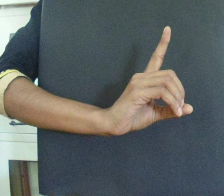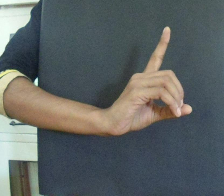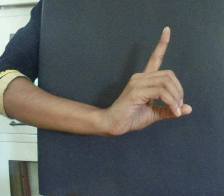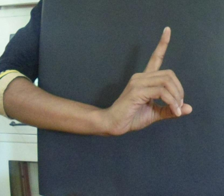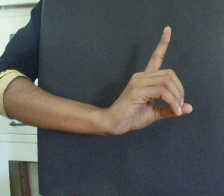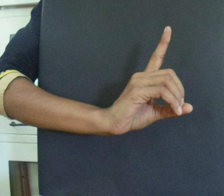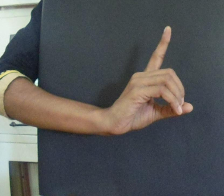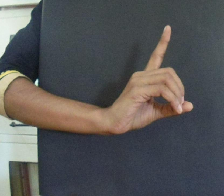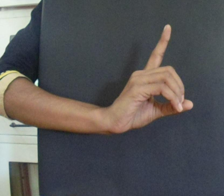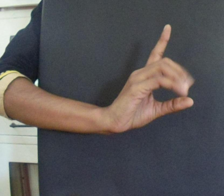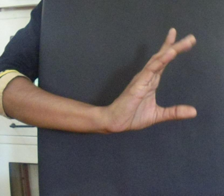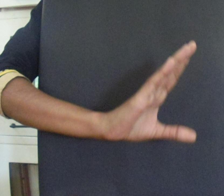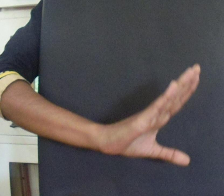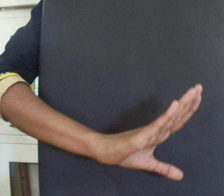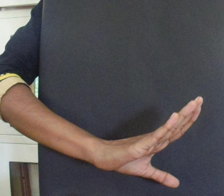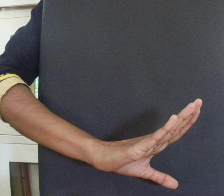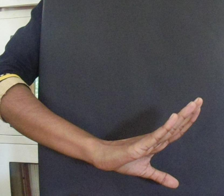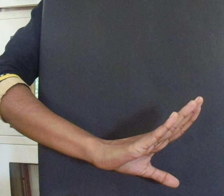hot